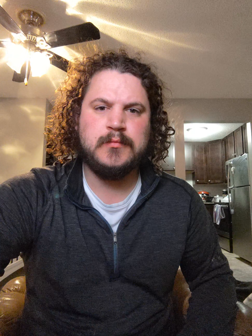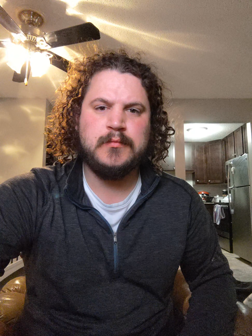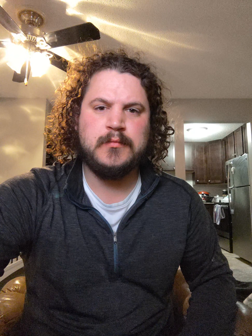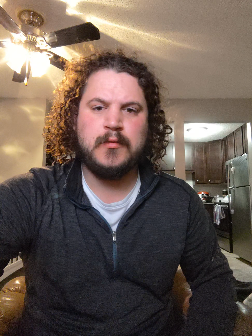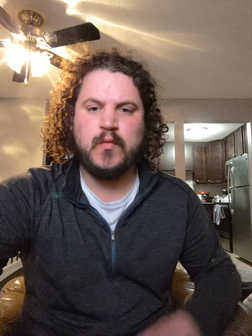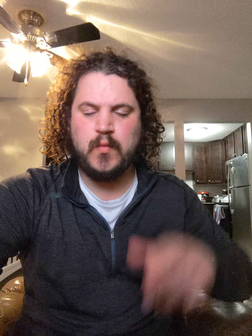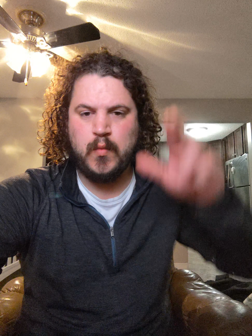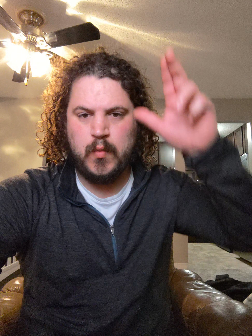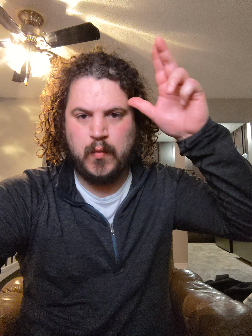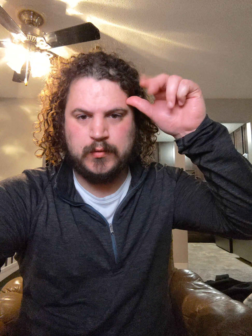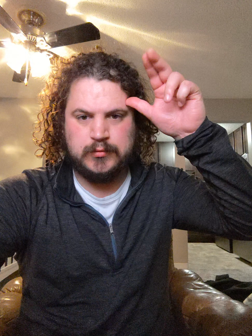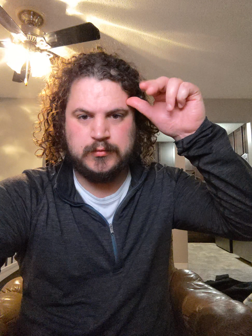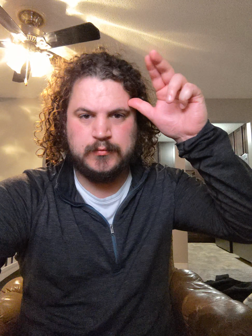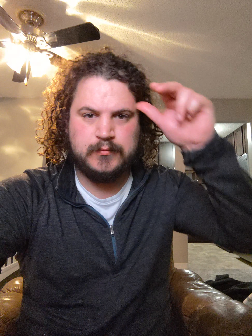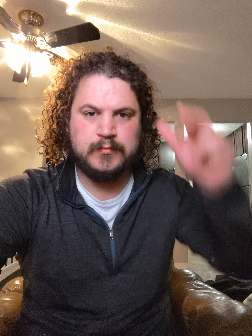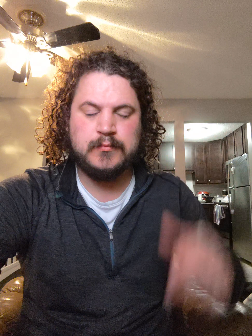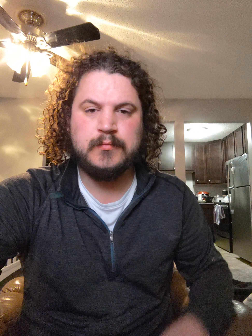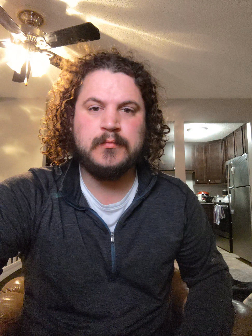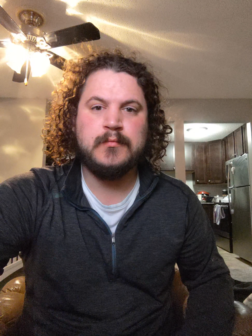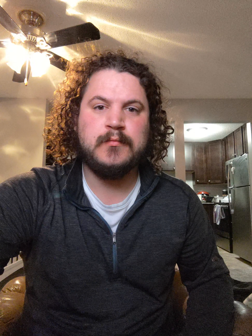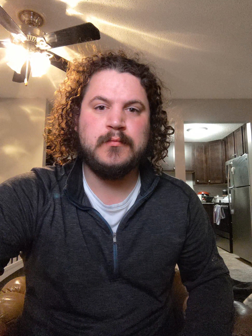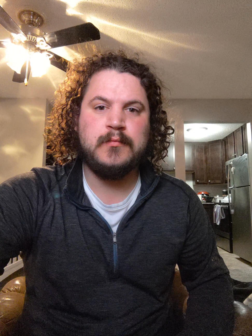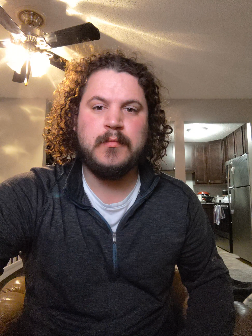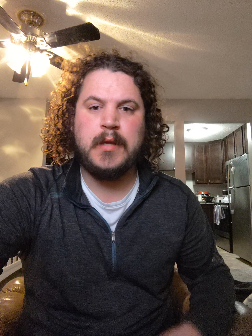horse